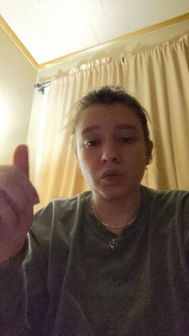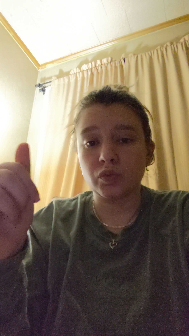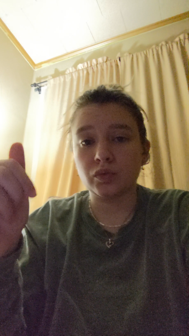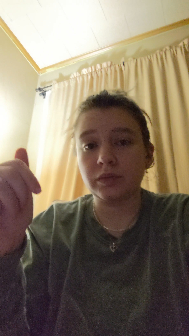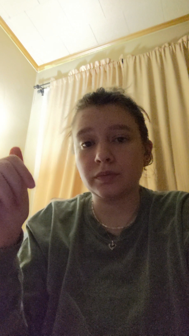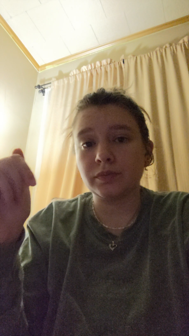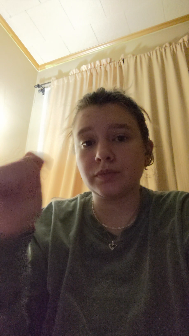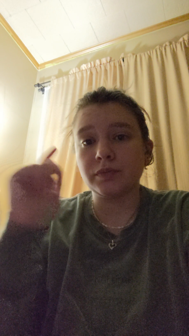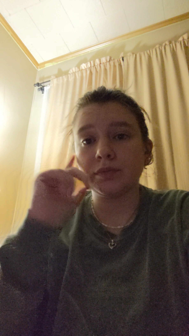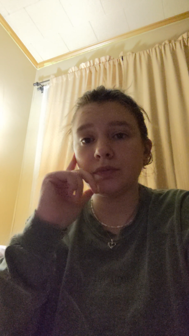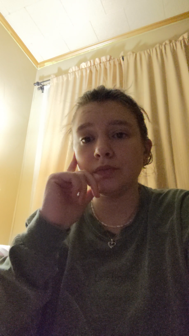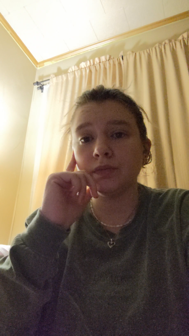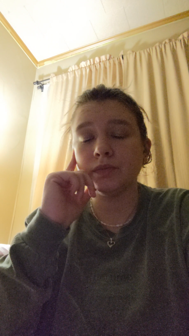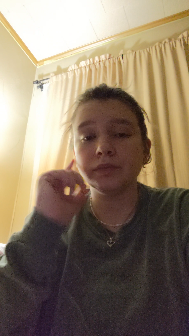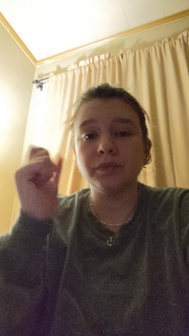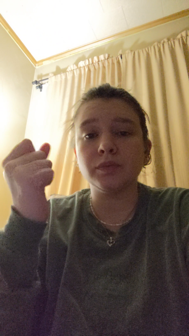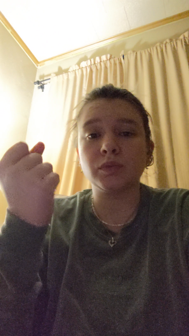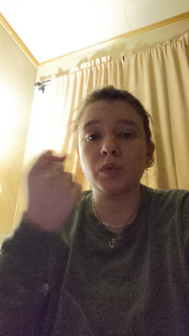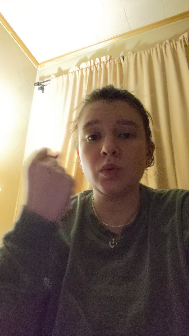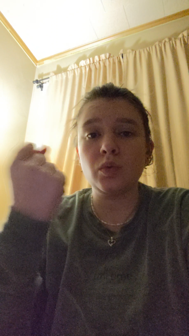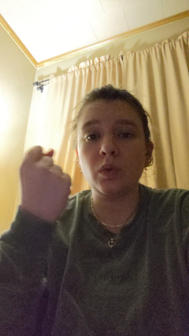hold